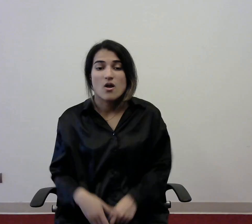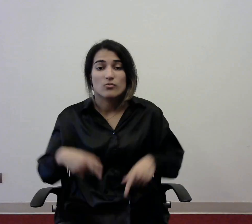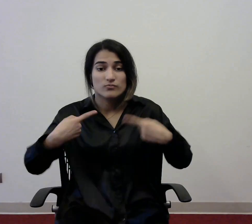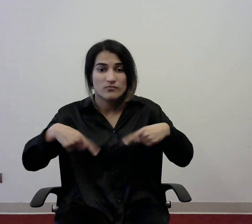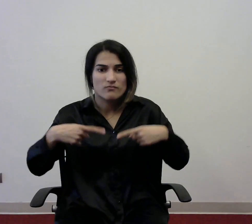futbol